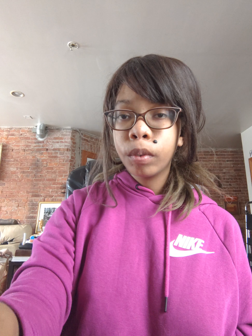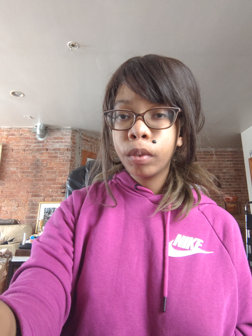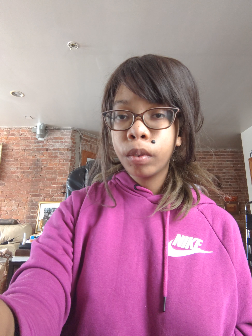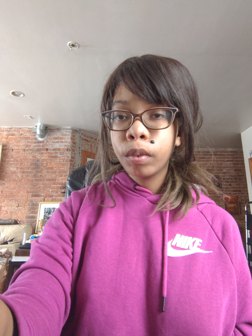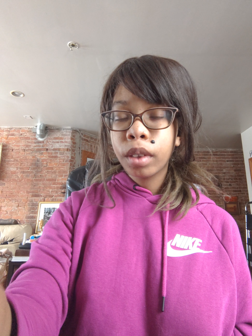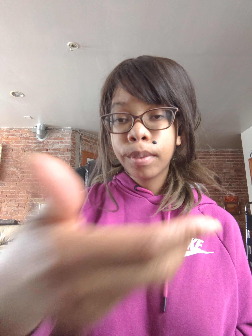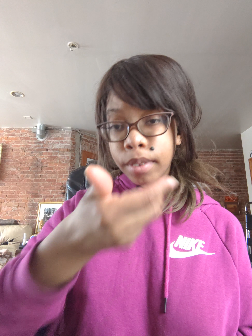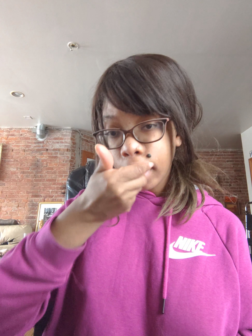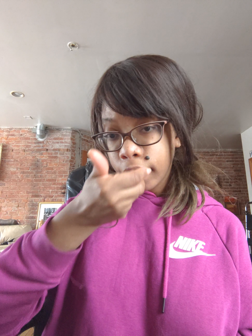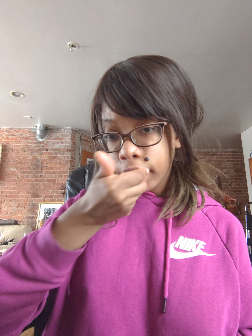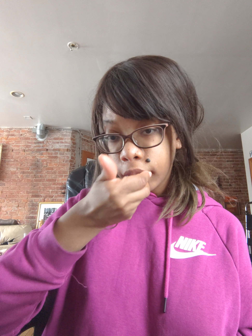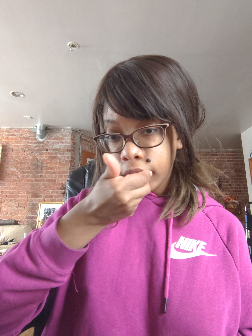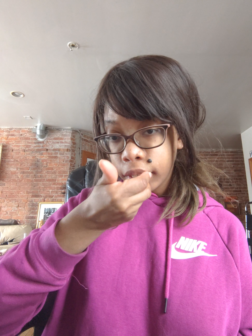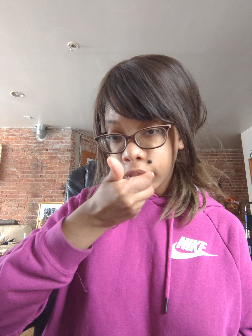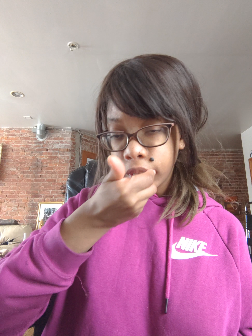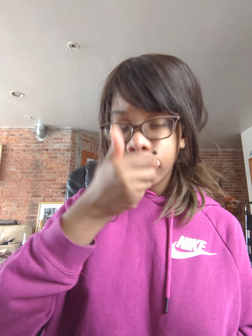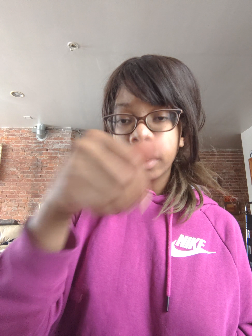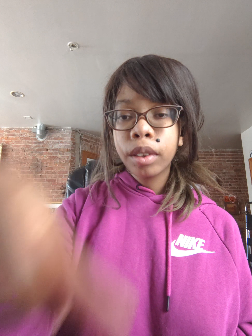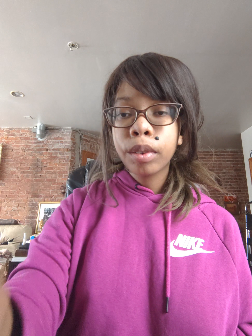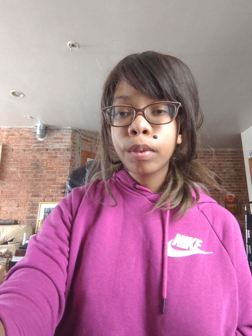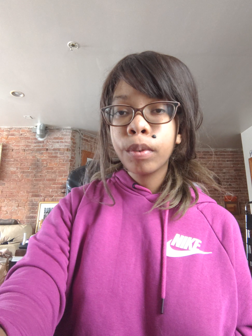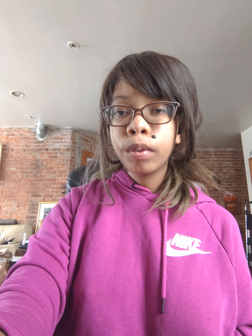pizza